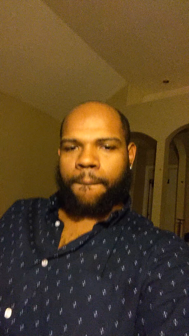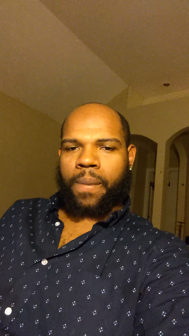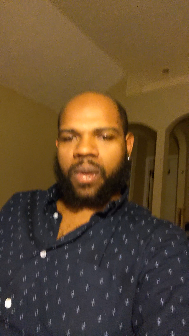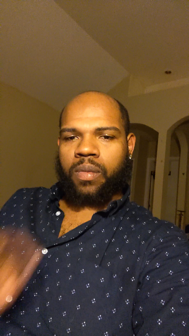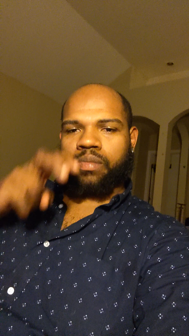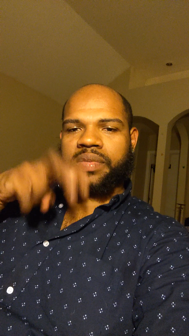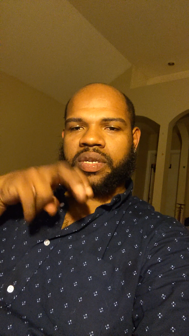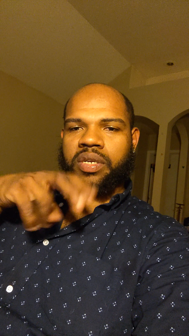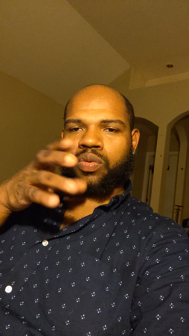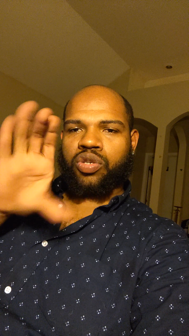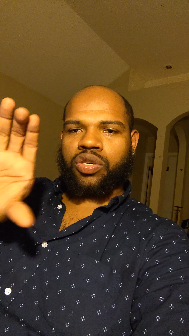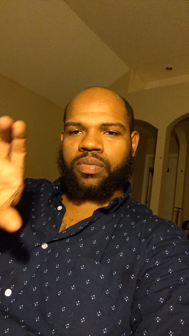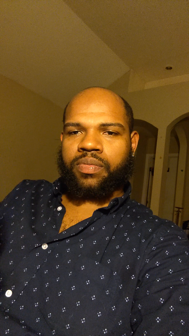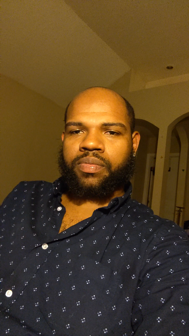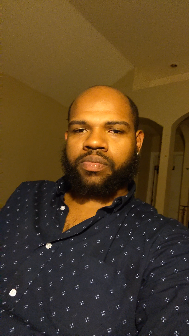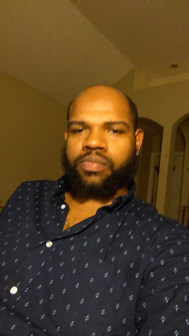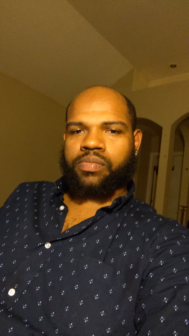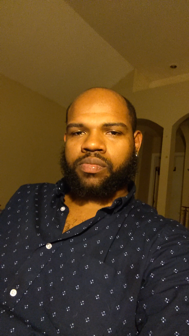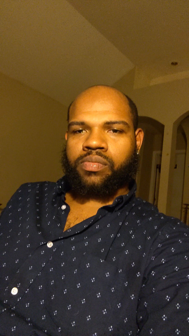potato chip